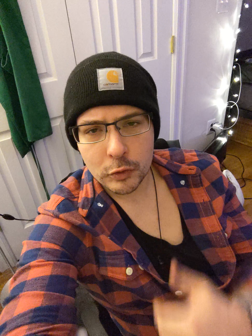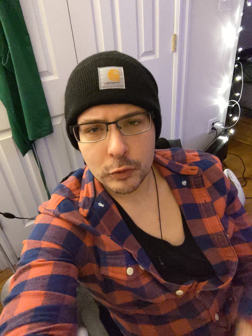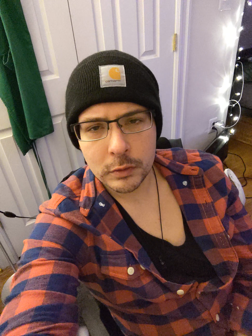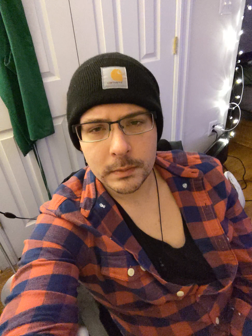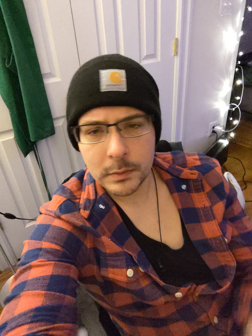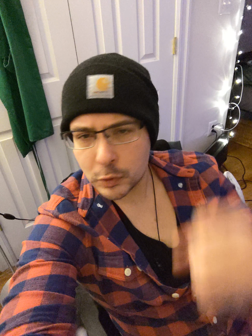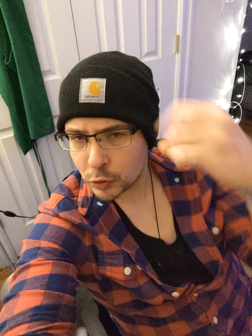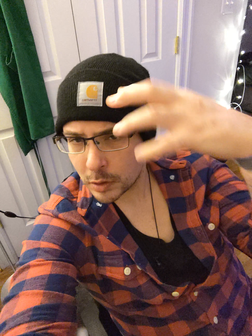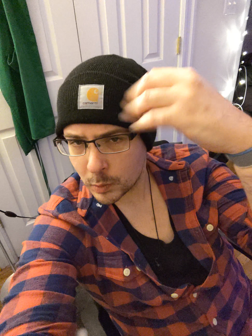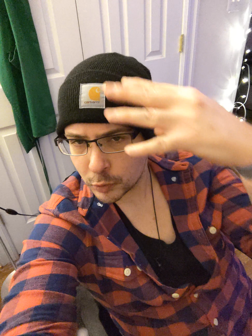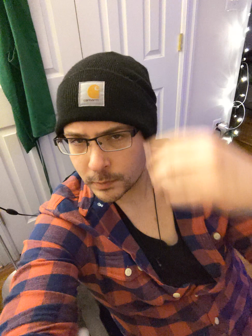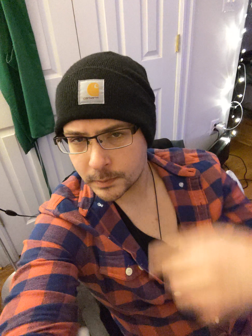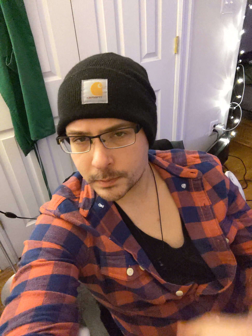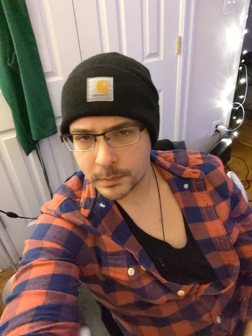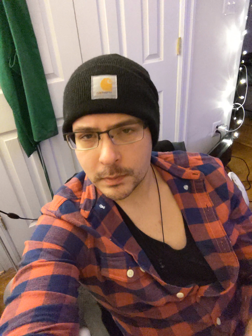shower